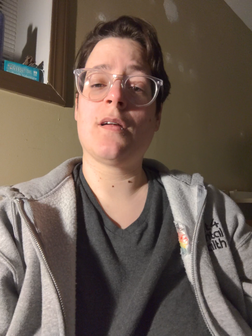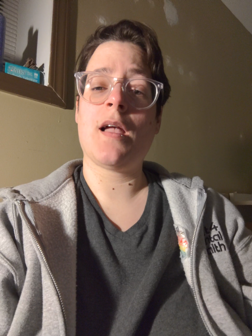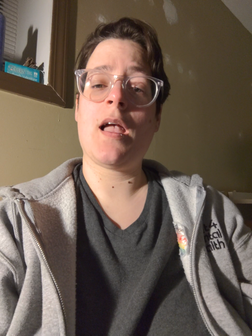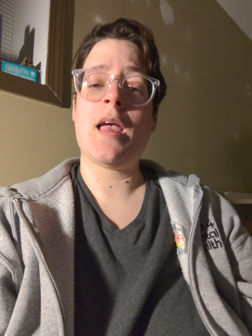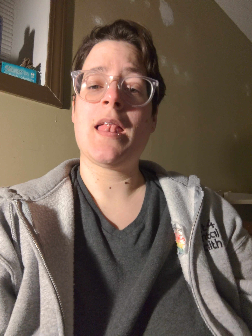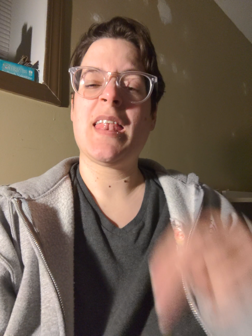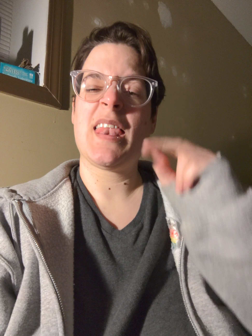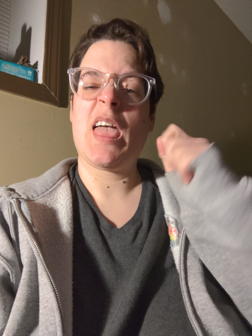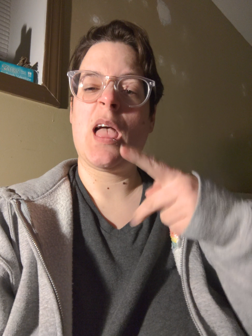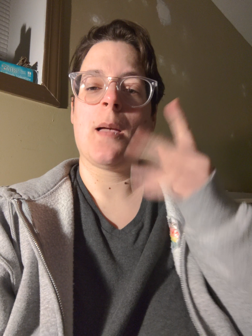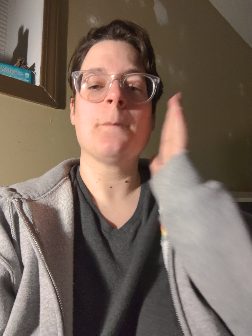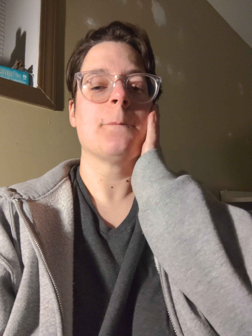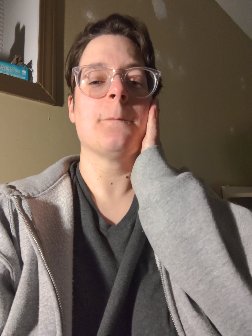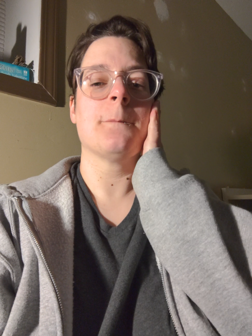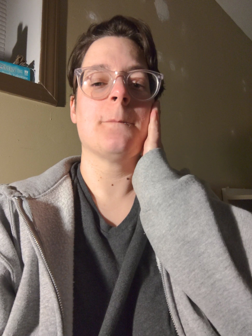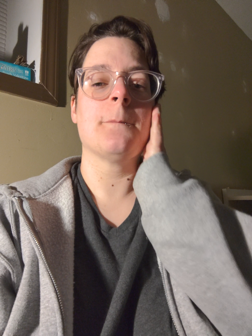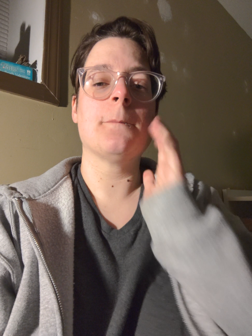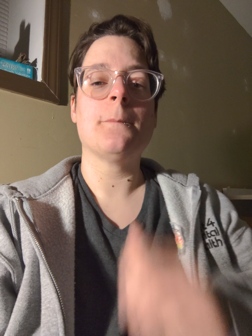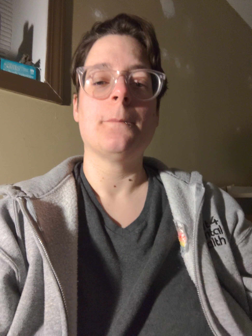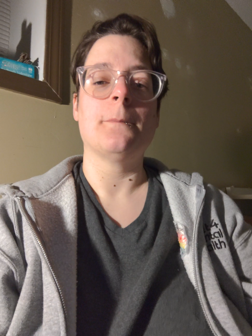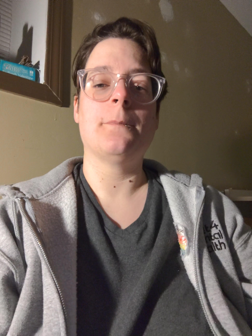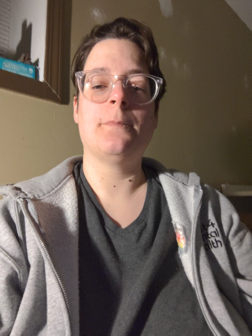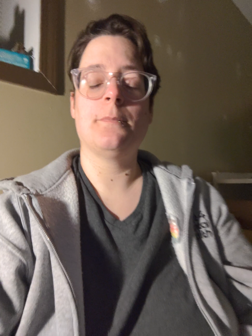nap